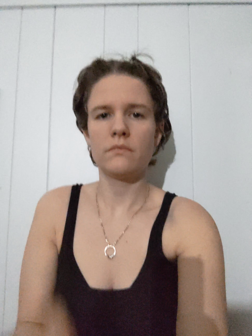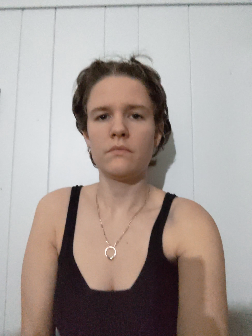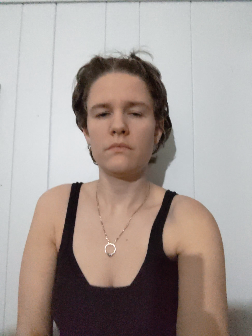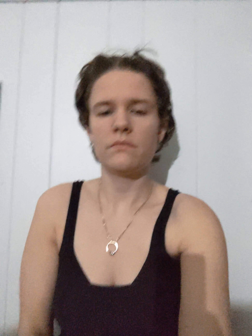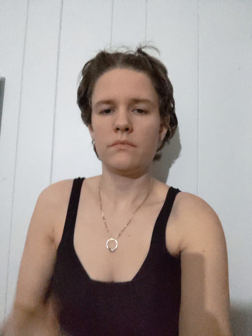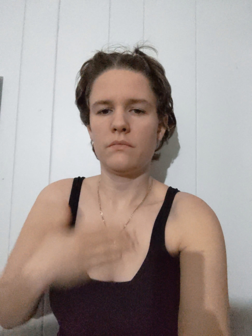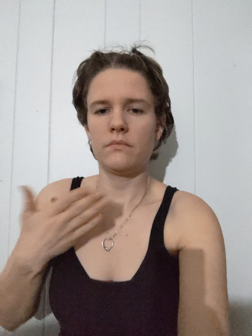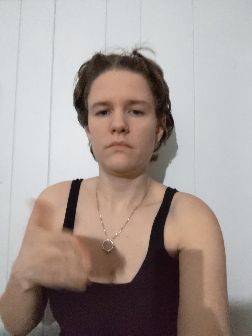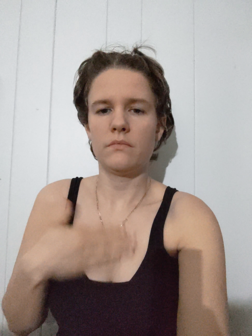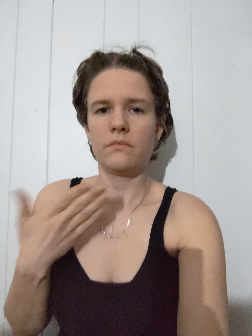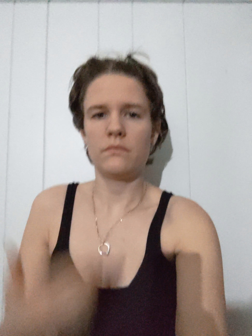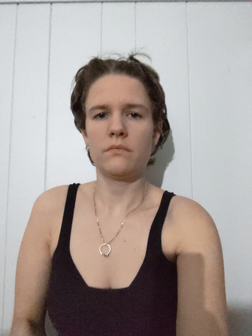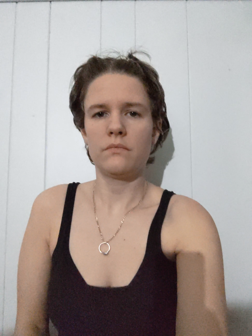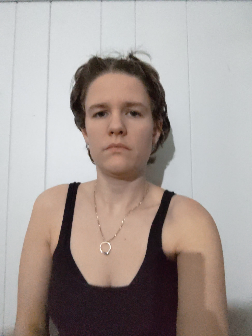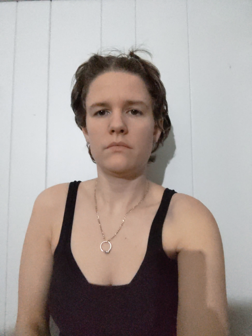happy